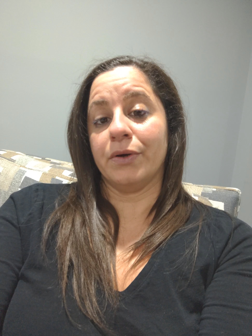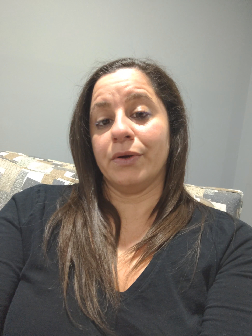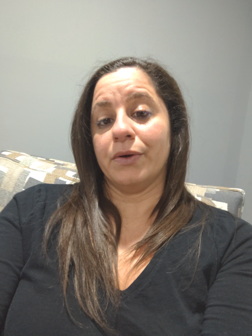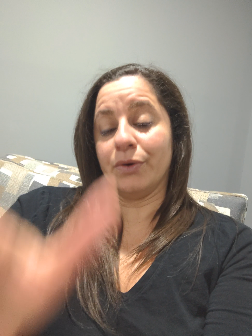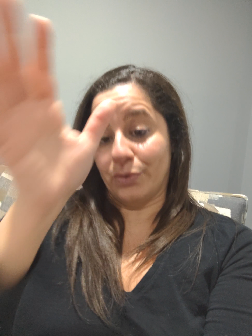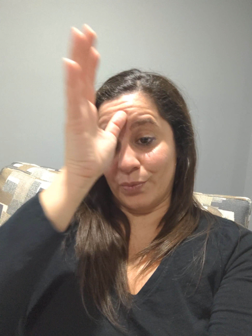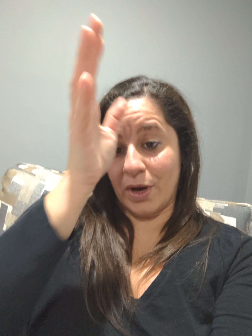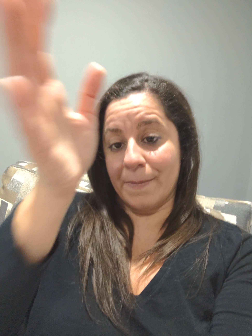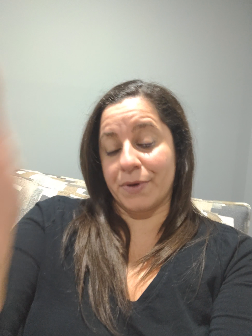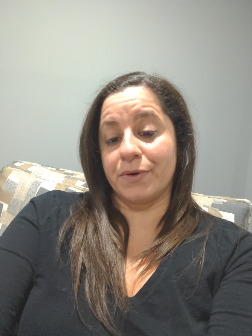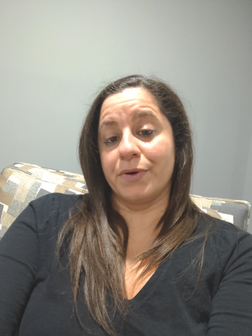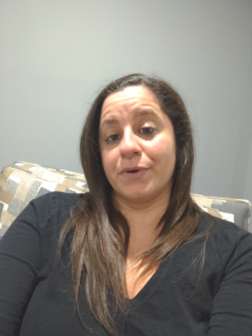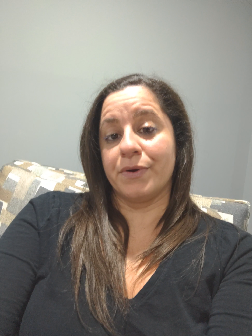grandpa